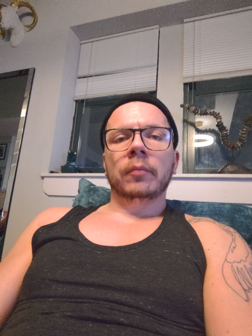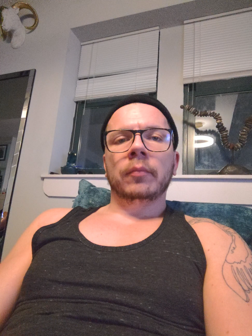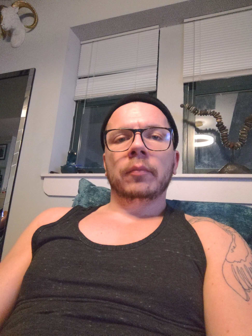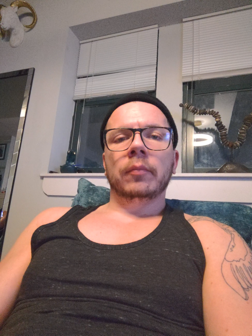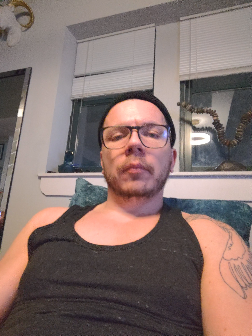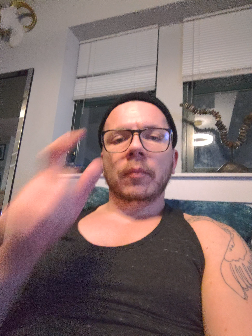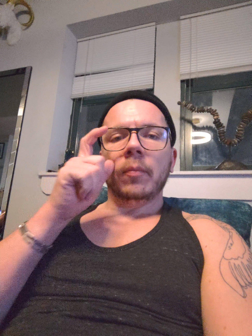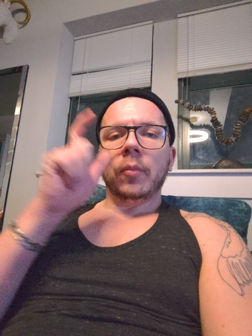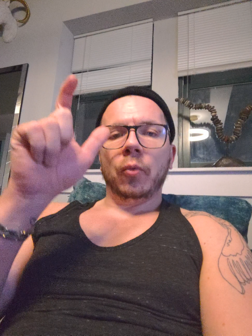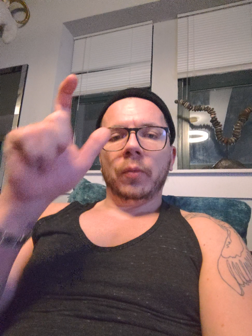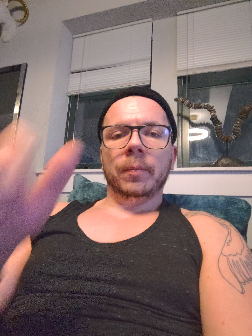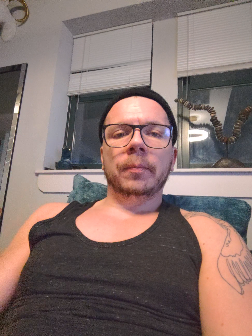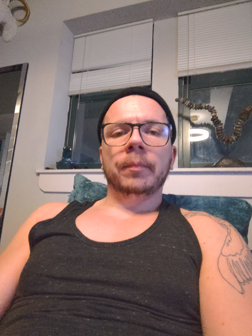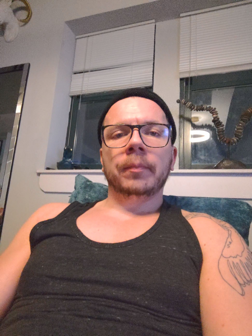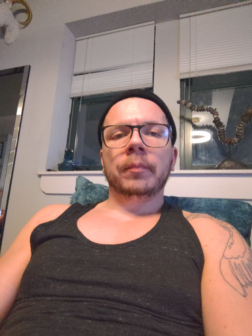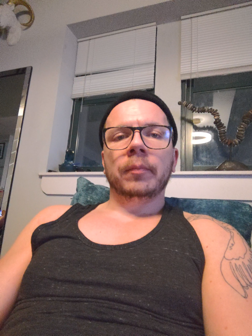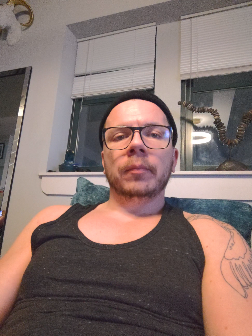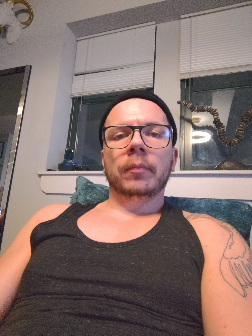moon